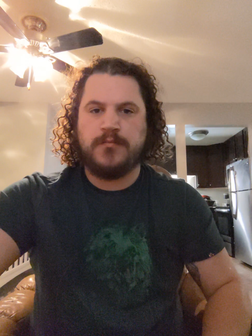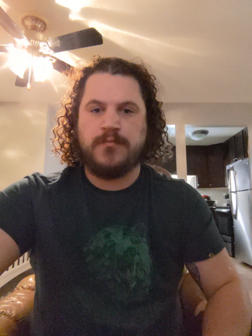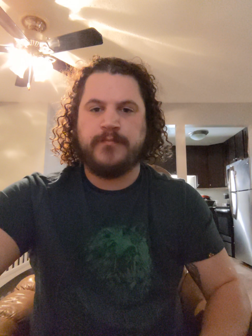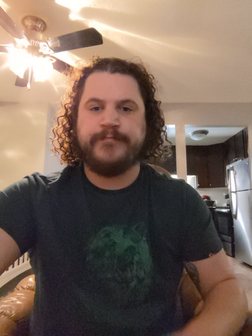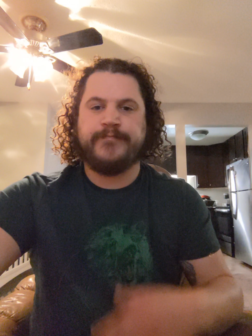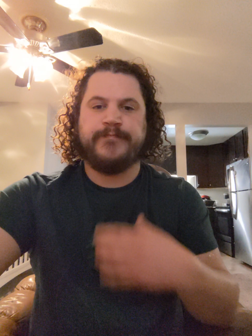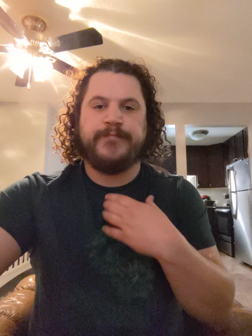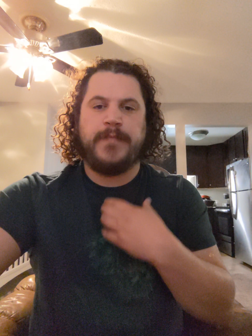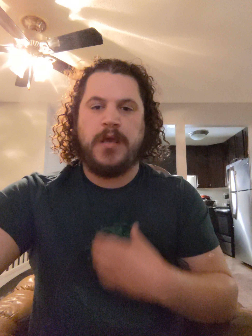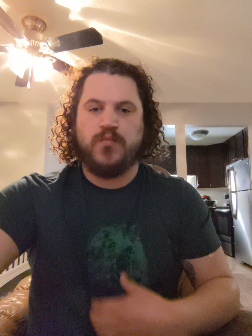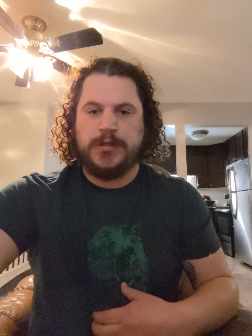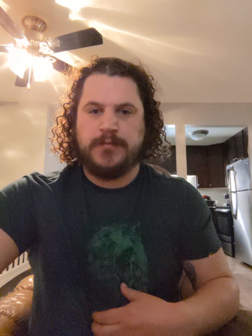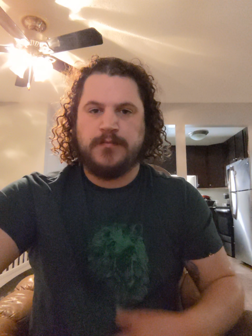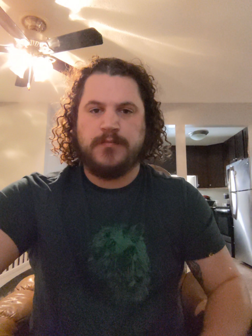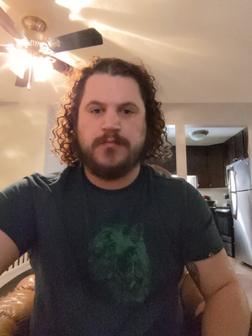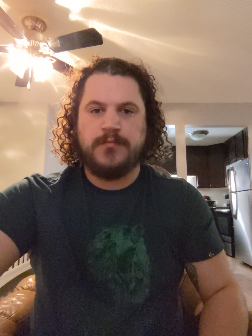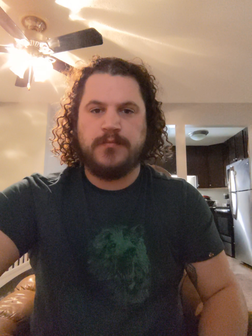hungry